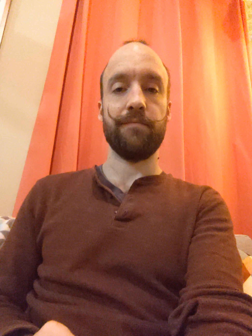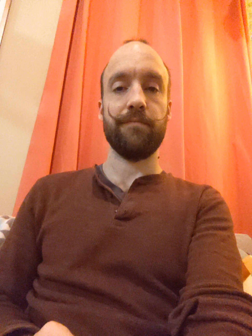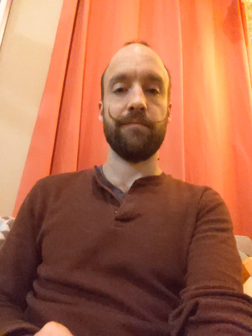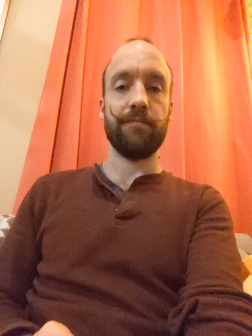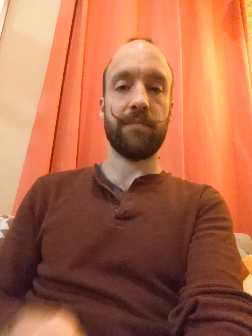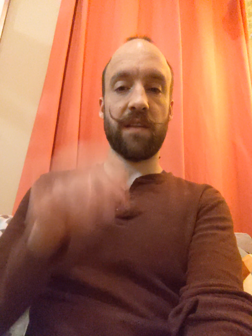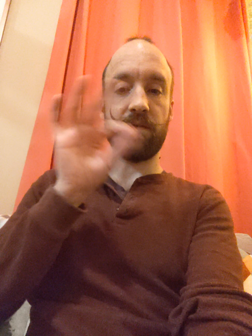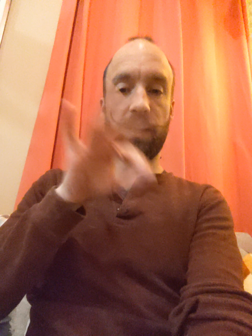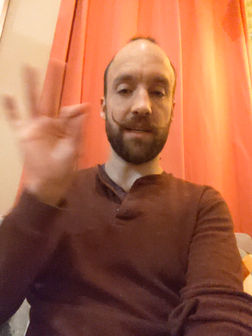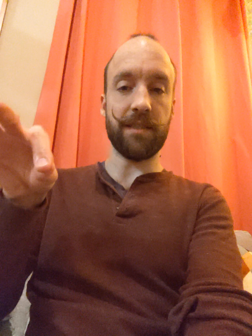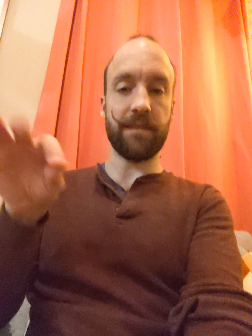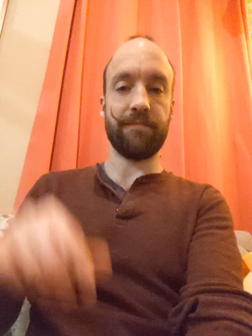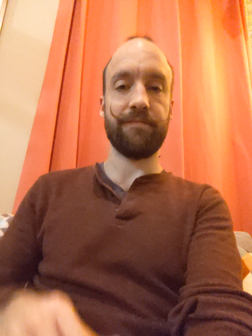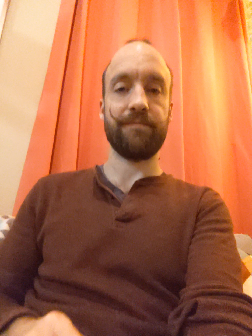french fries